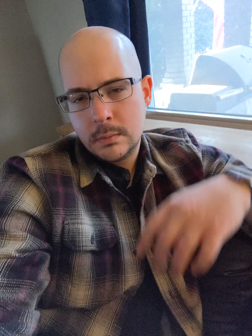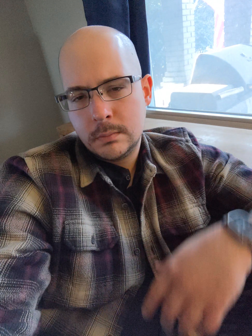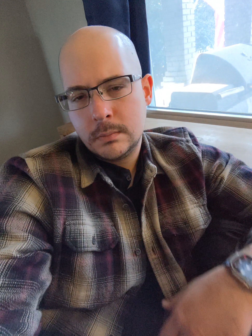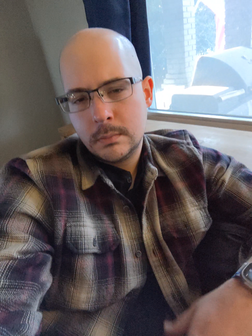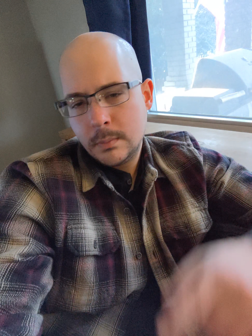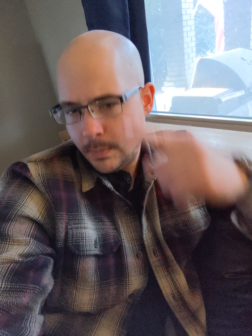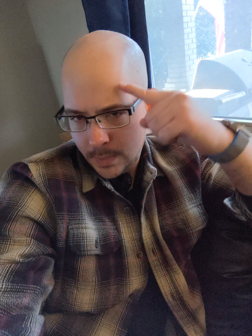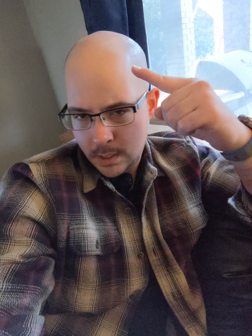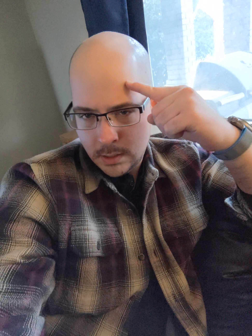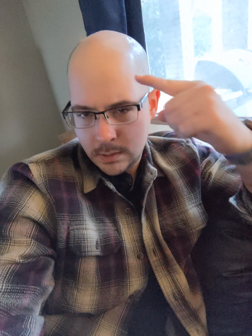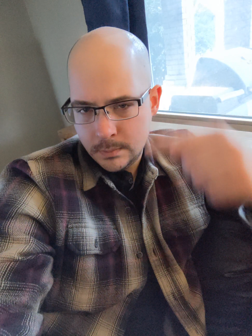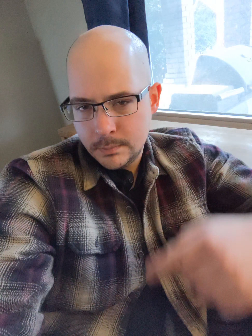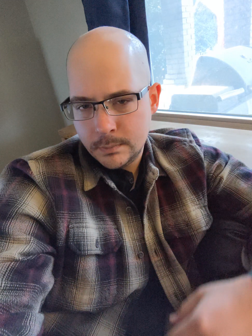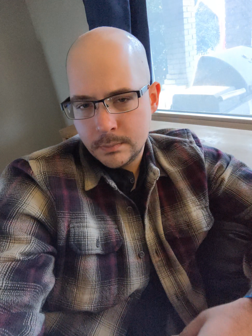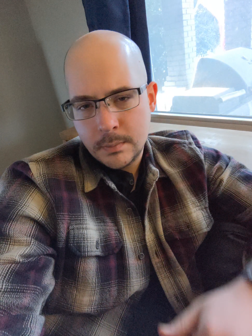penny